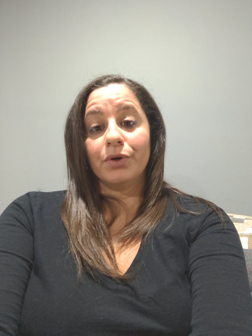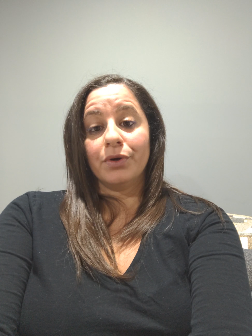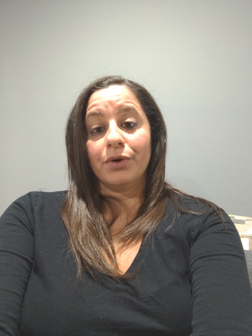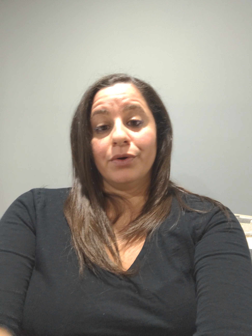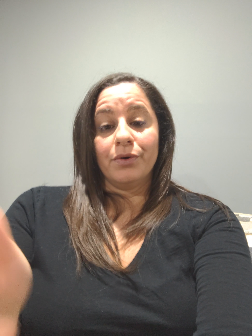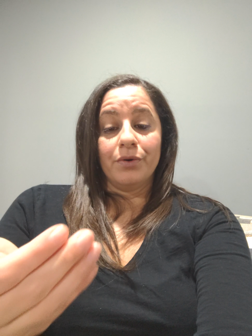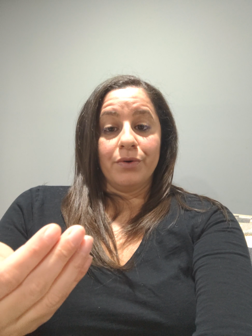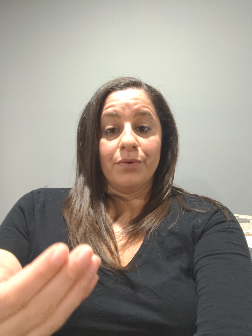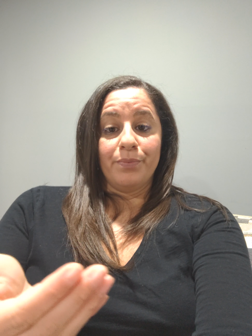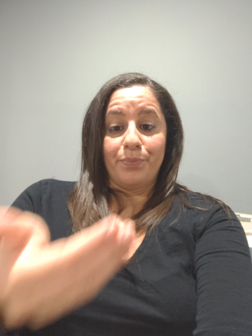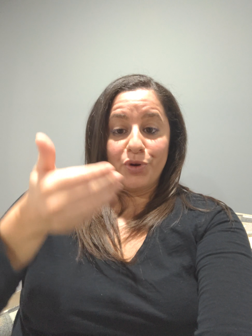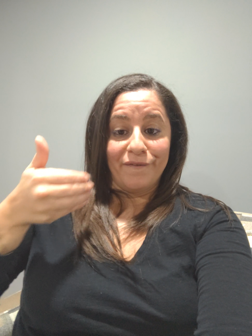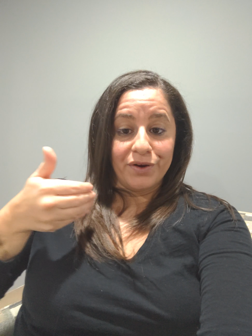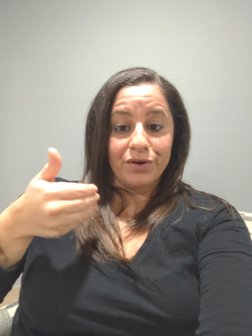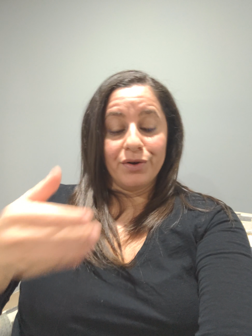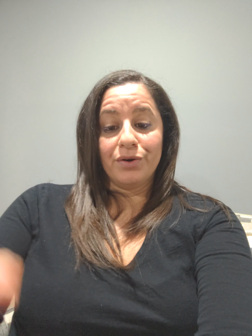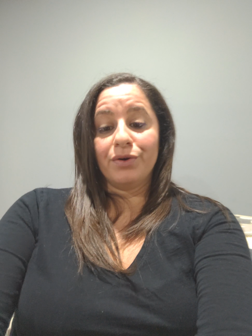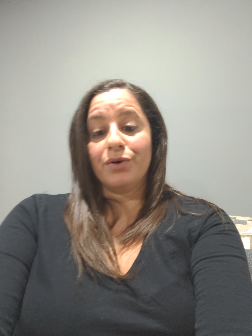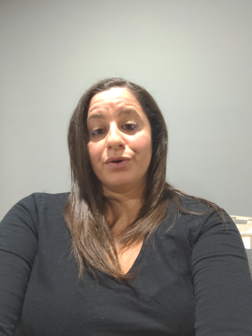before